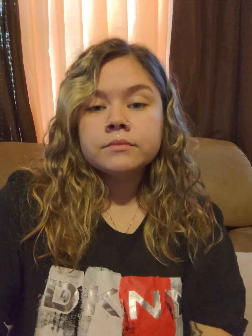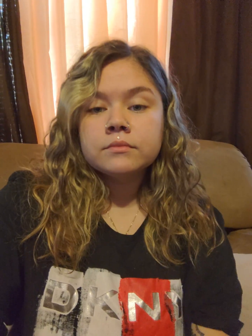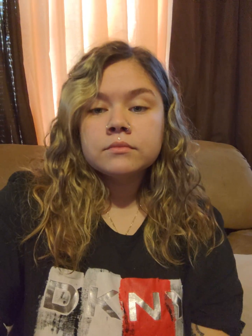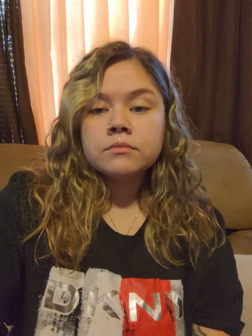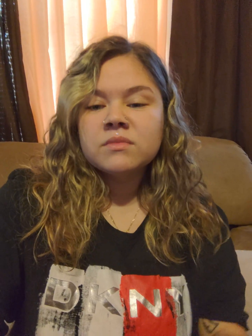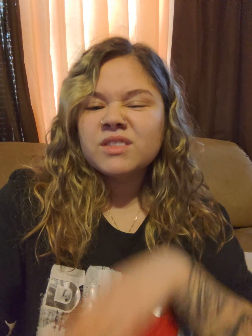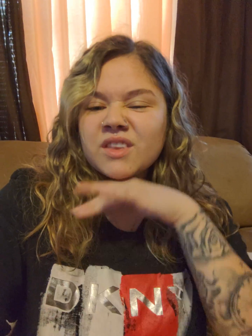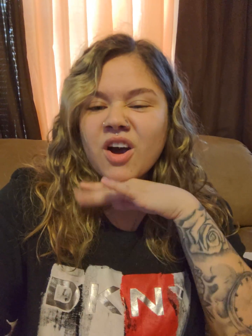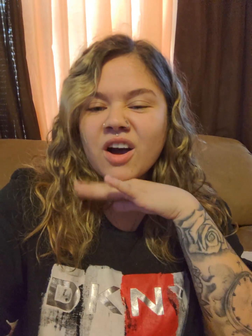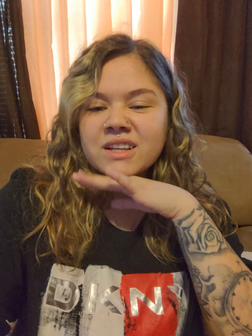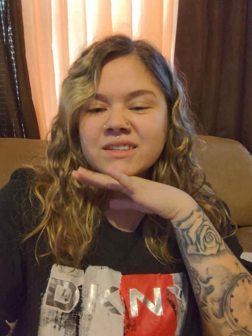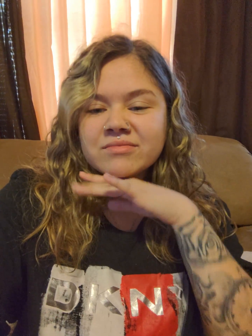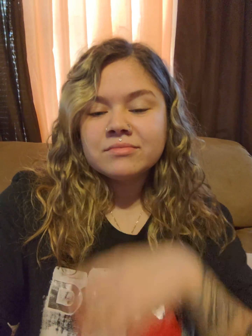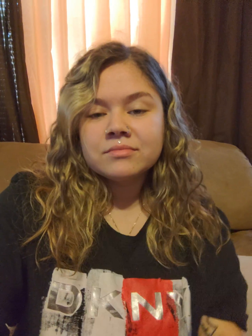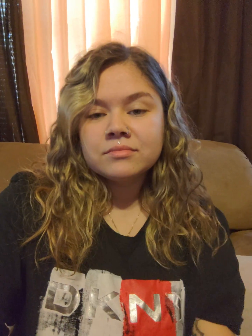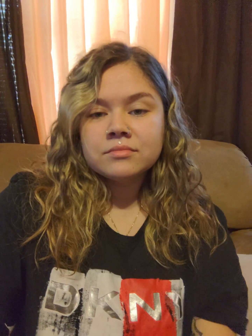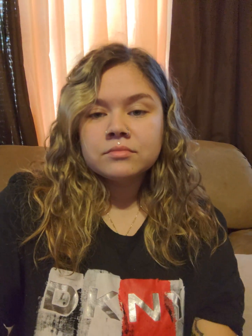naughty